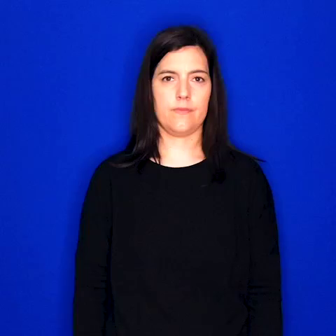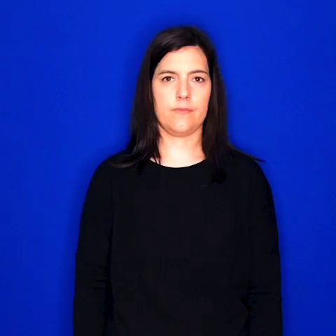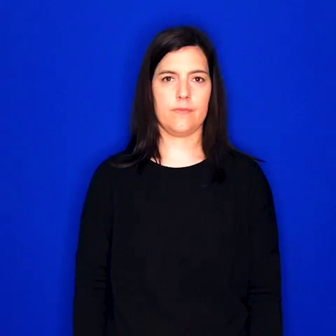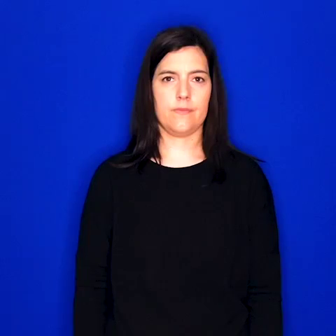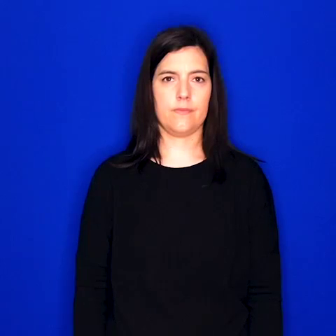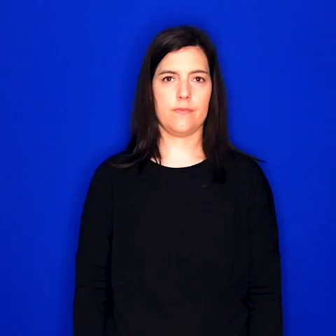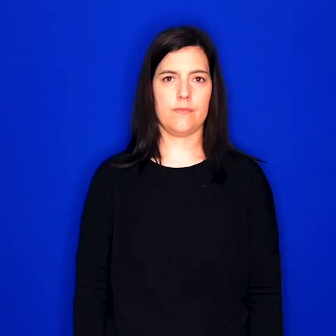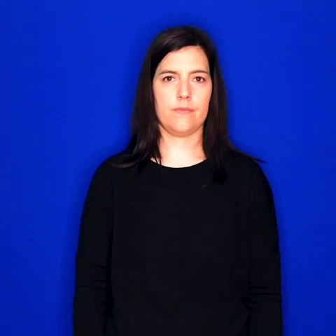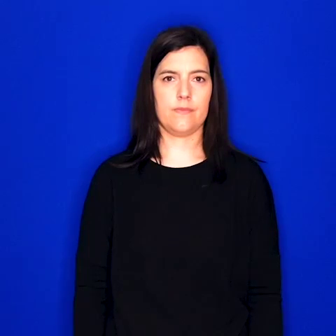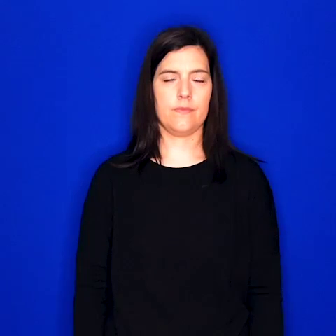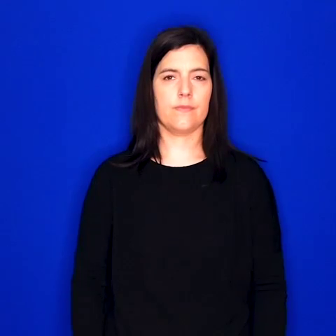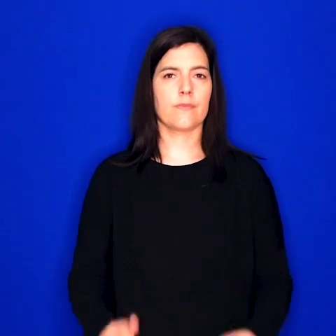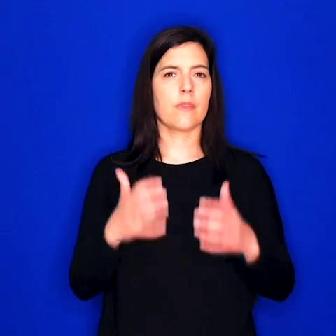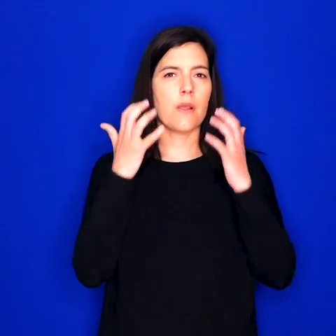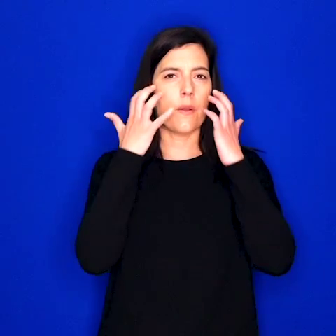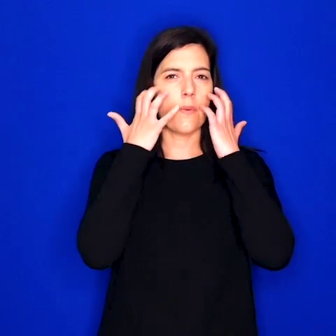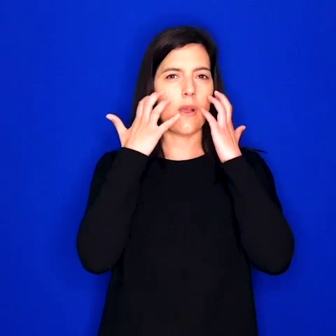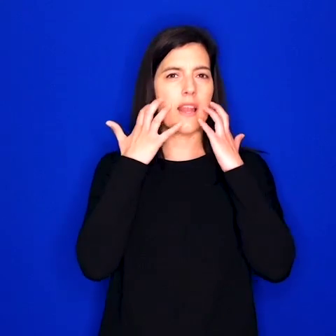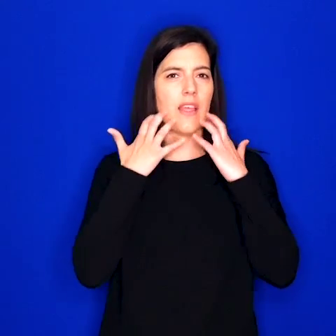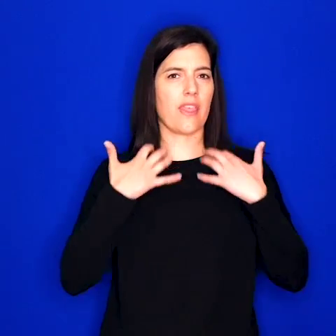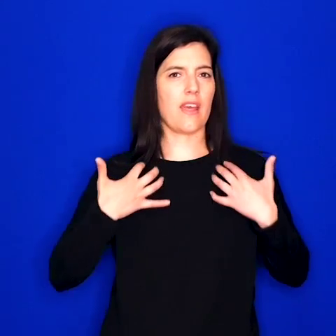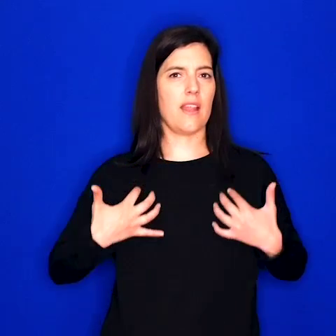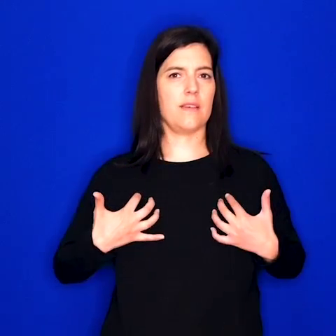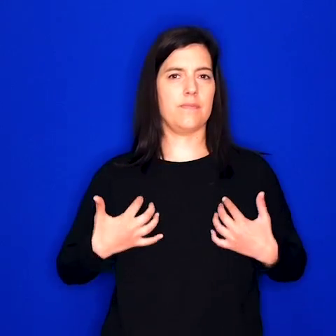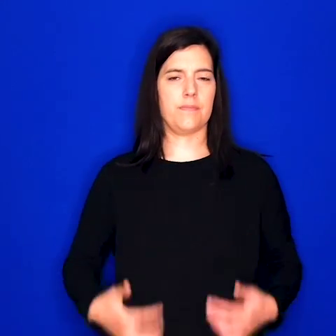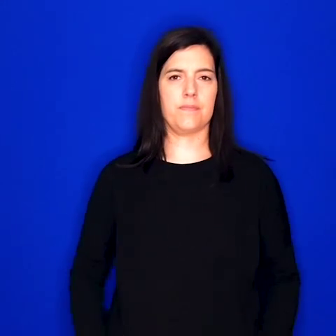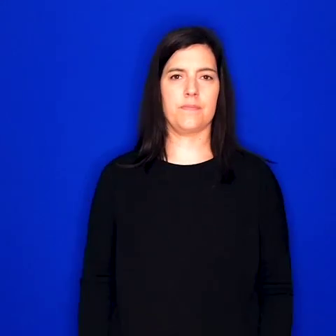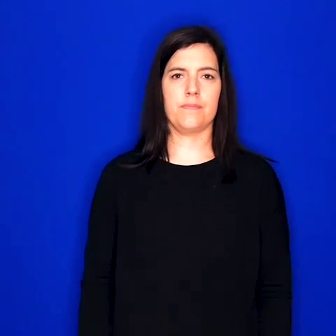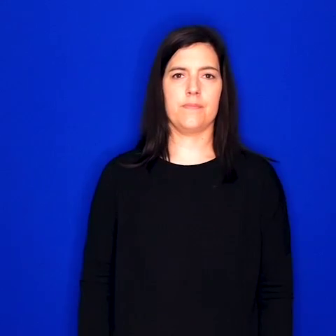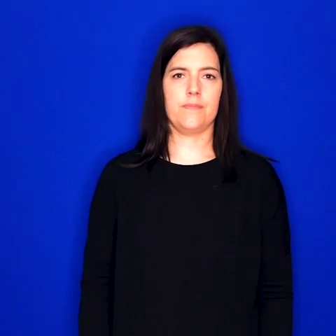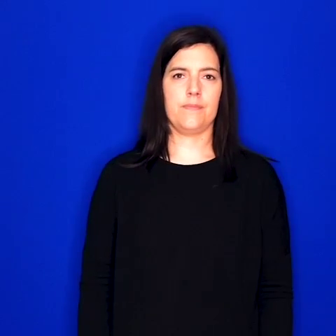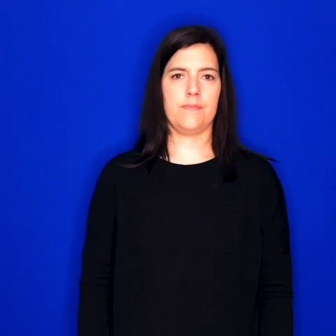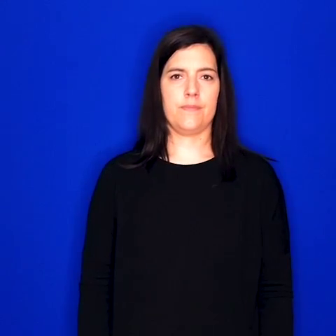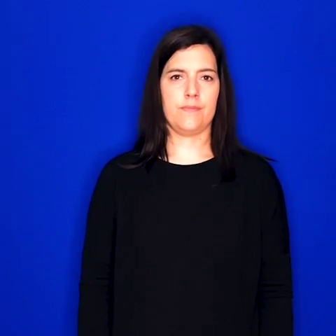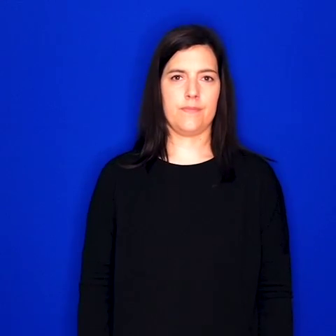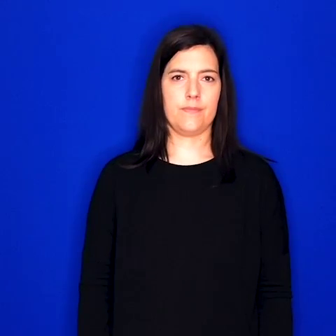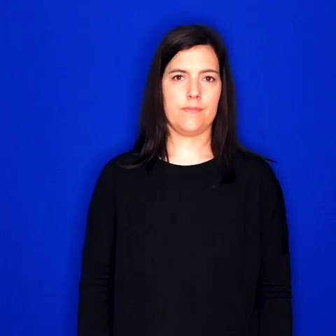varicela